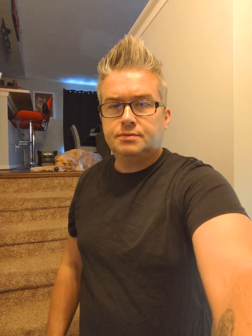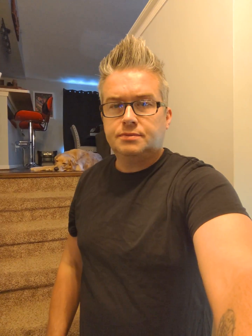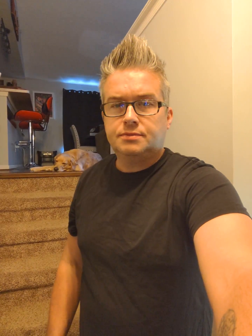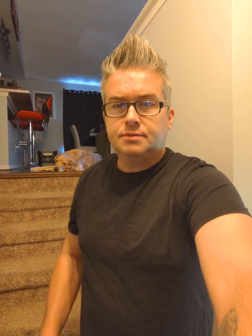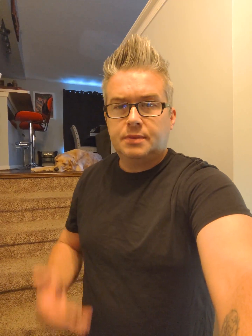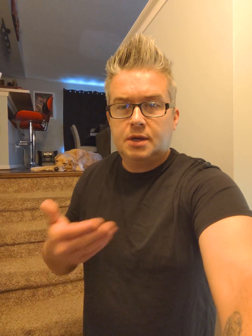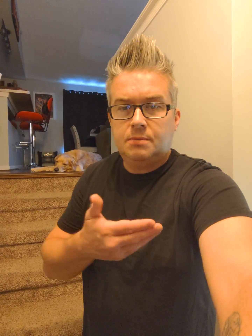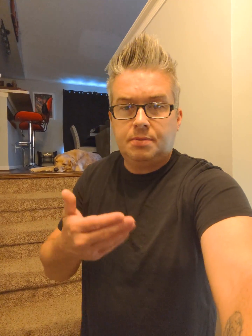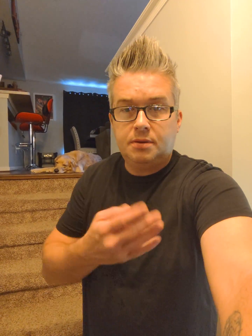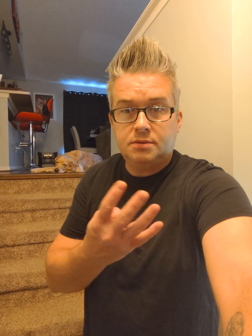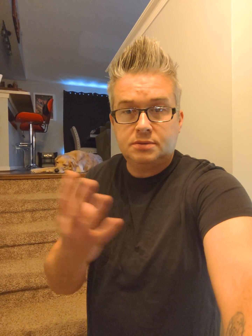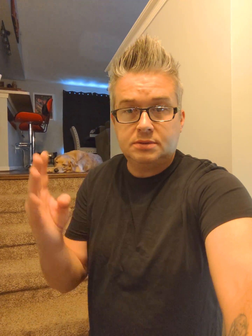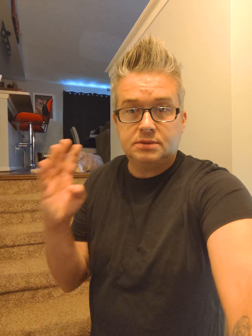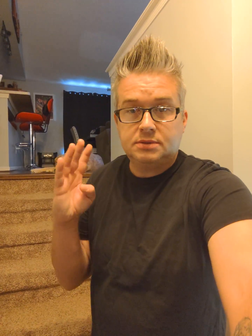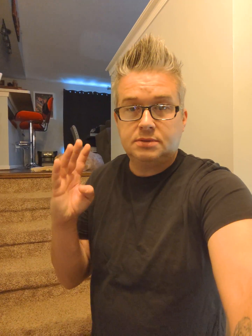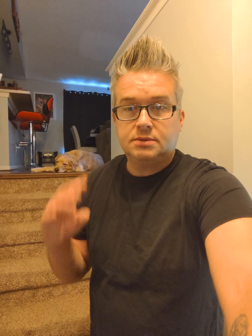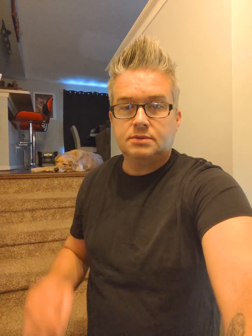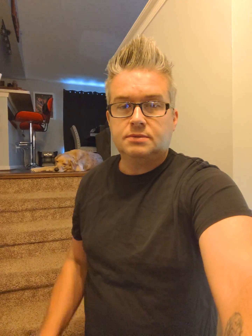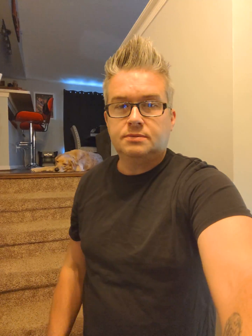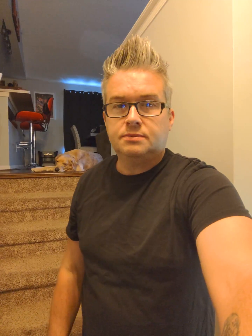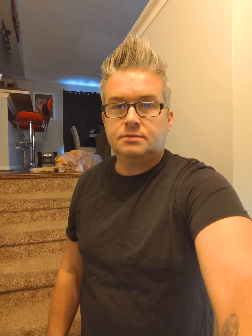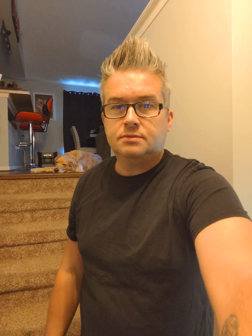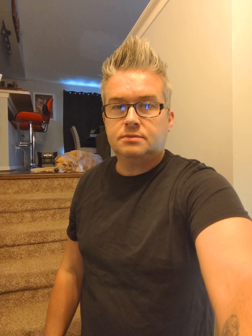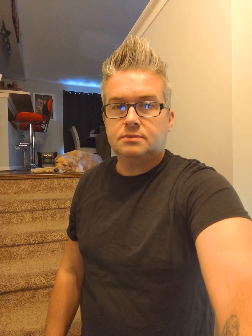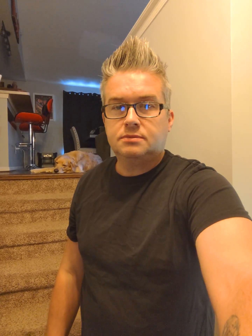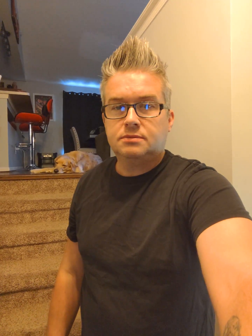crib